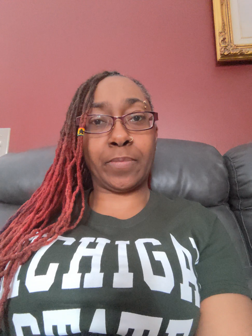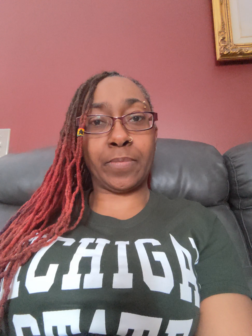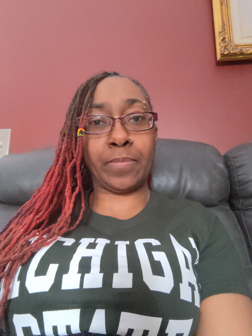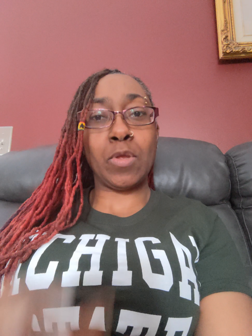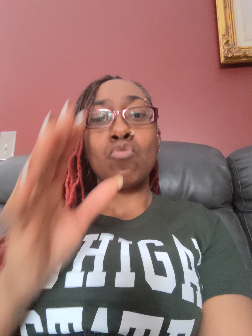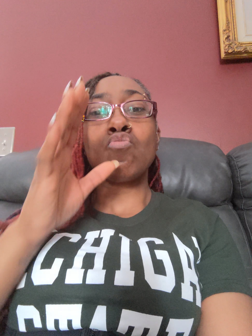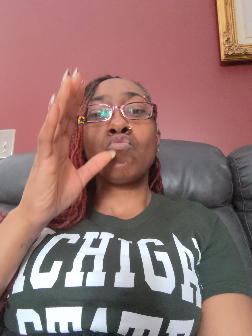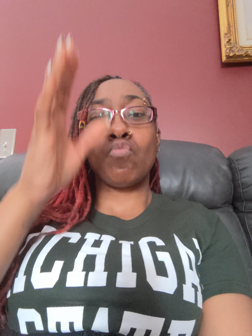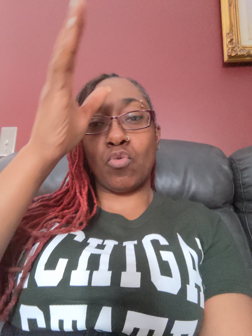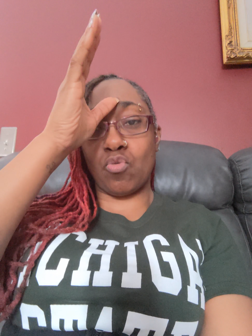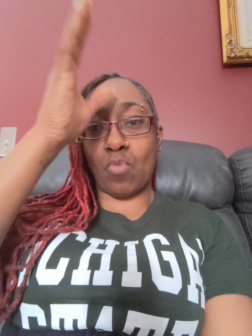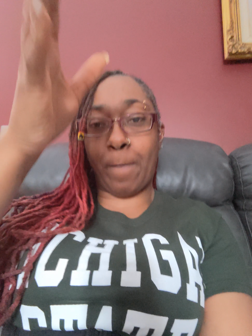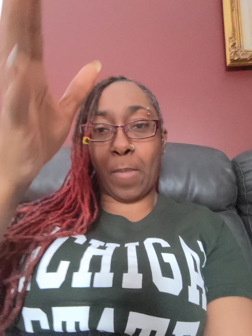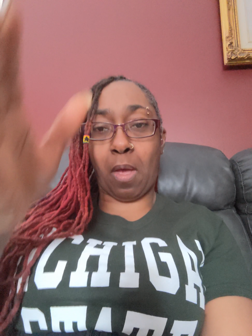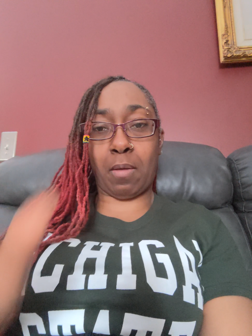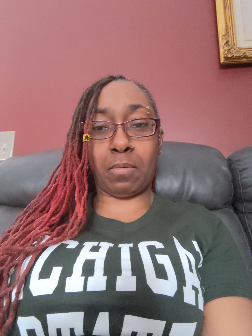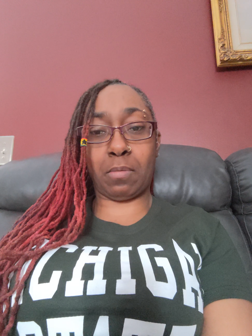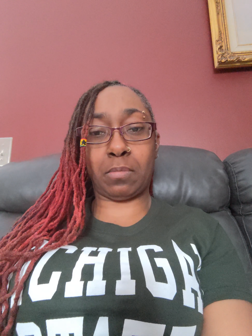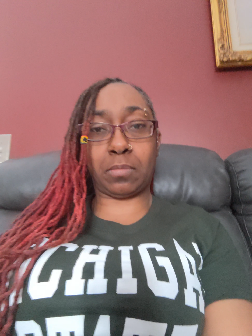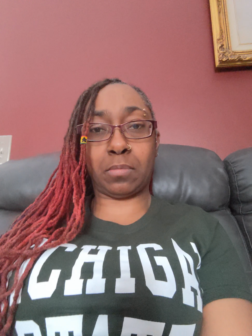grandpa